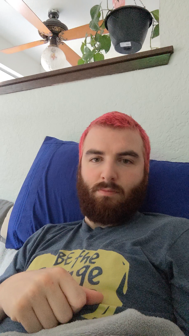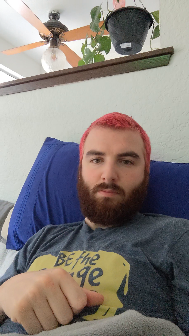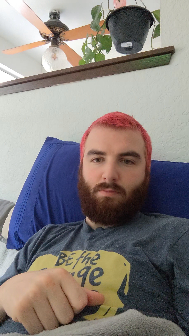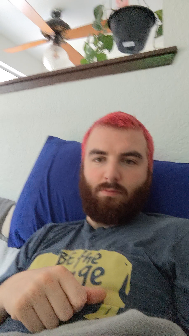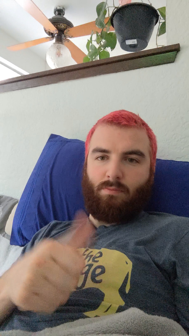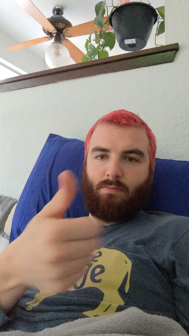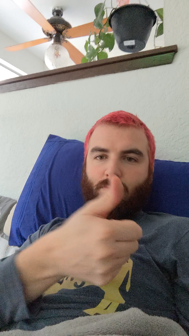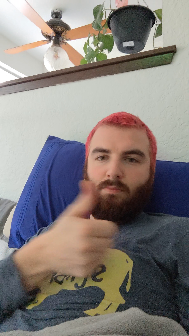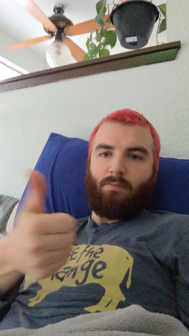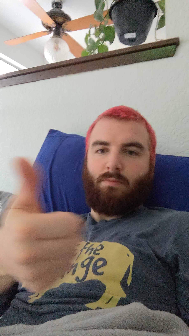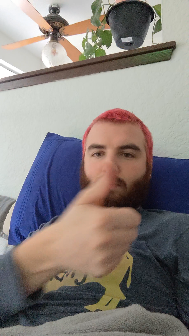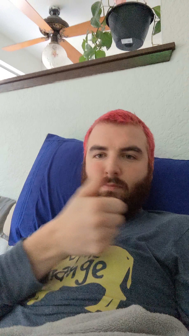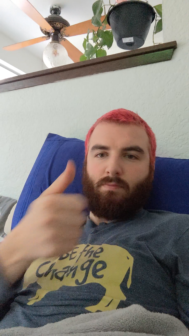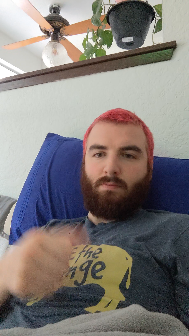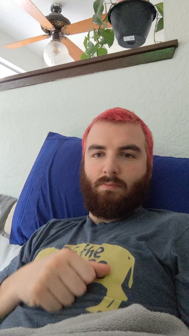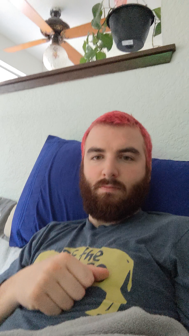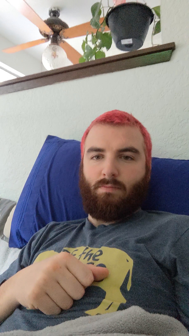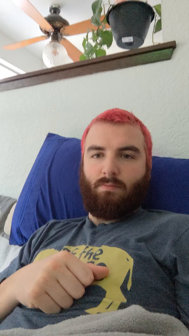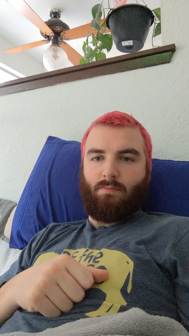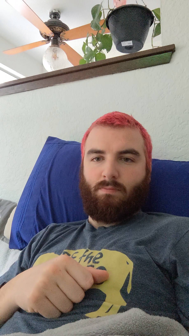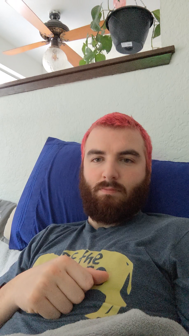basement